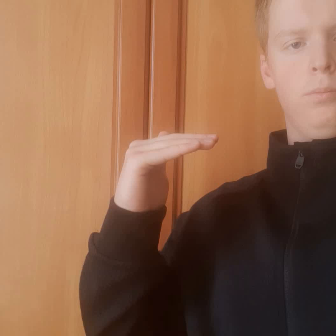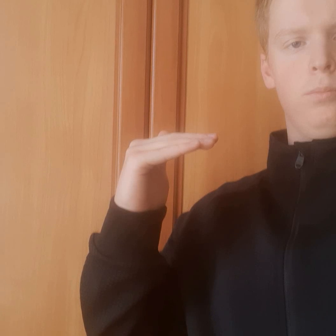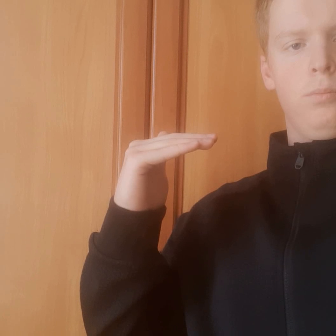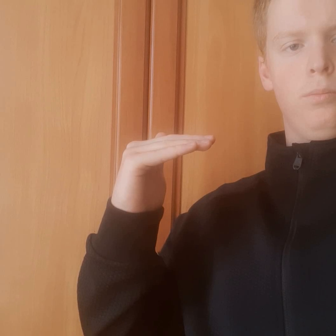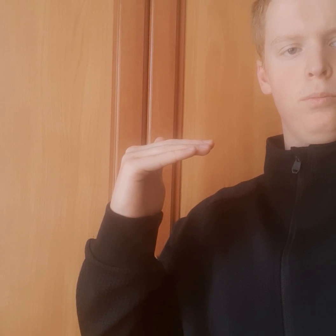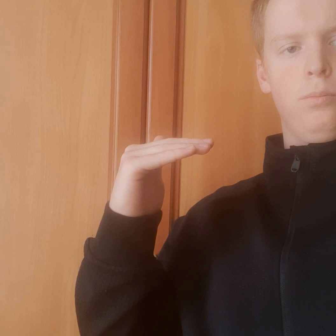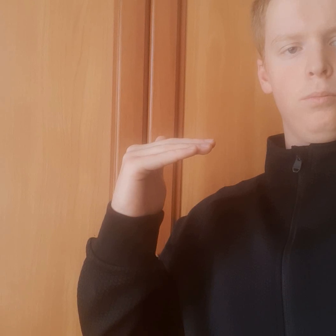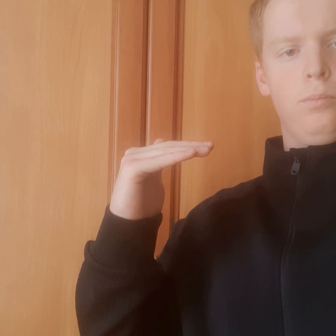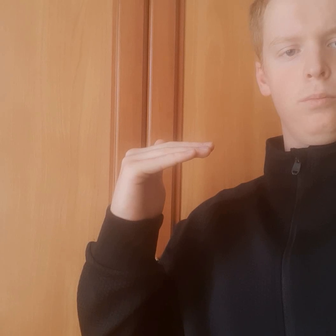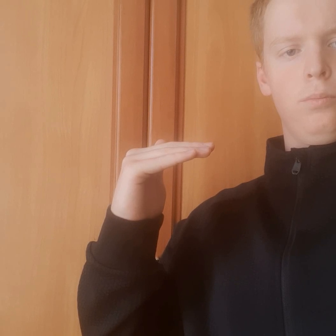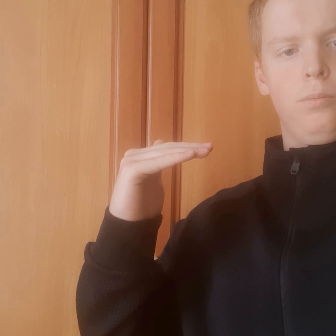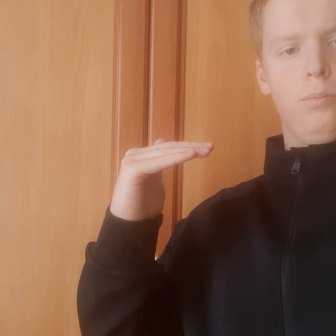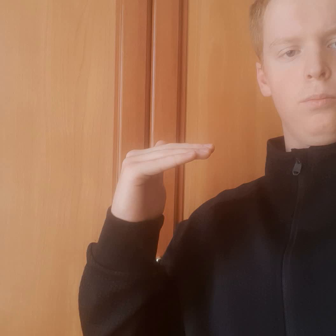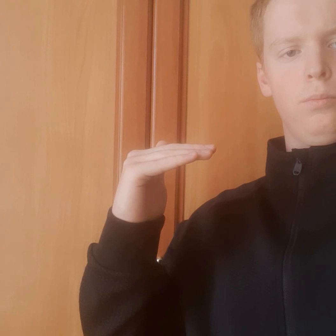Ф